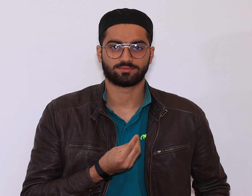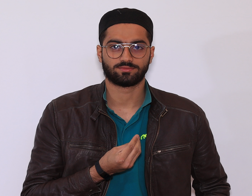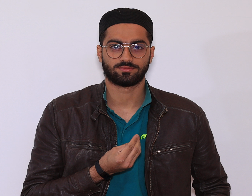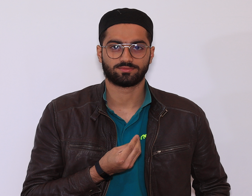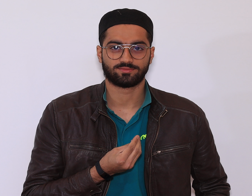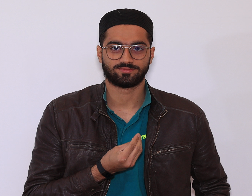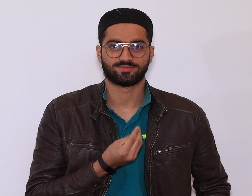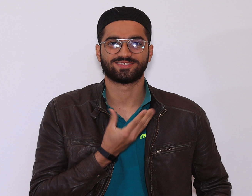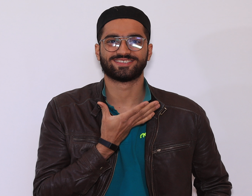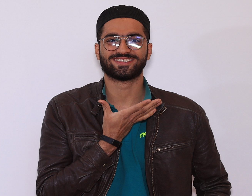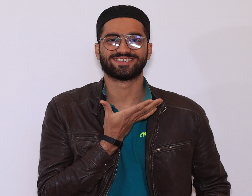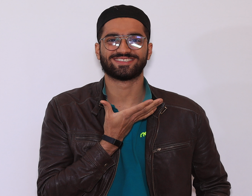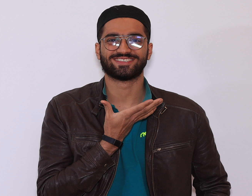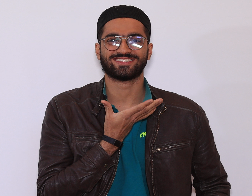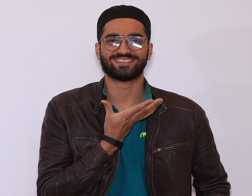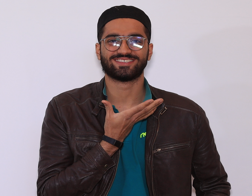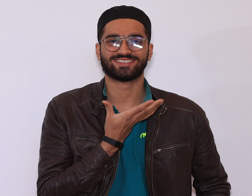glad